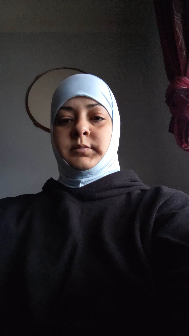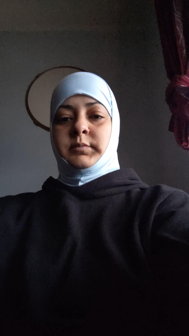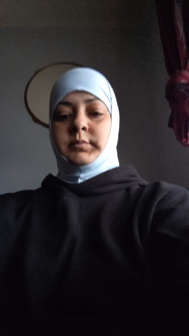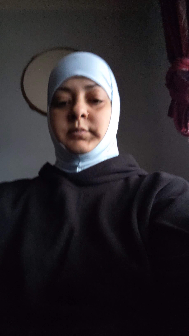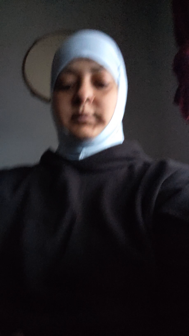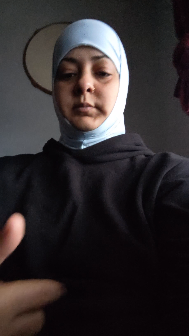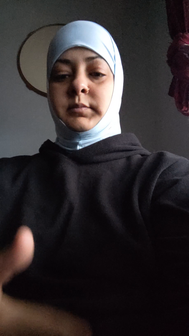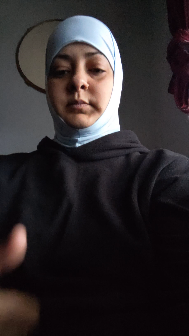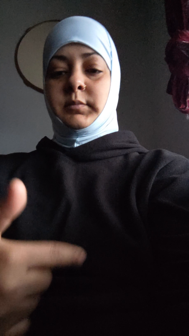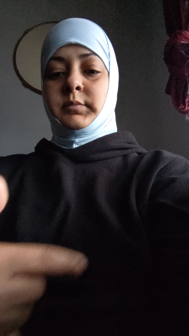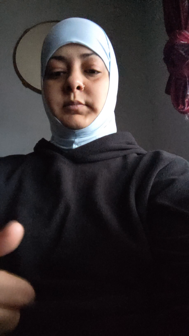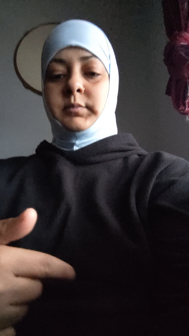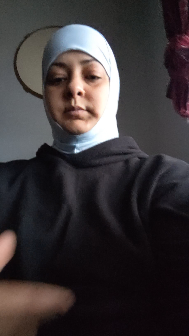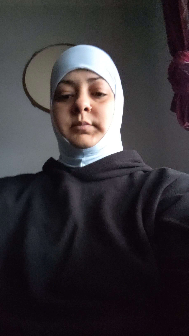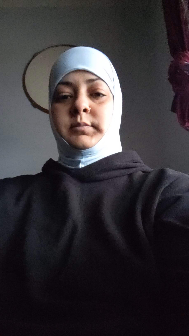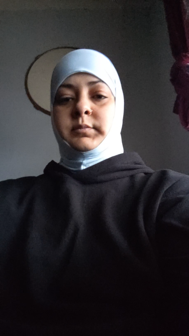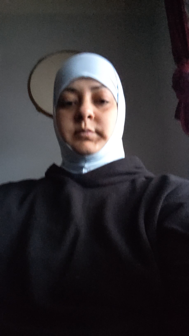belly button